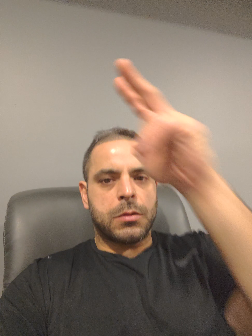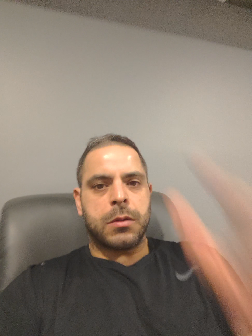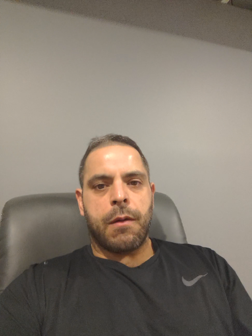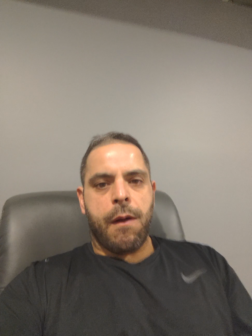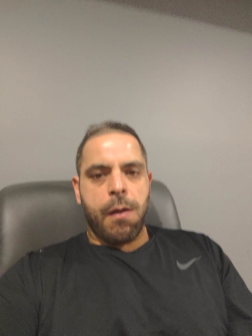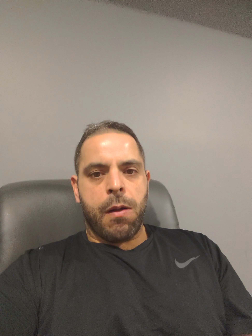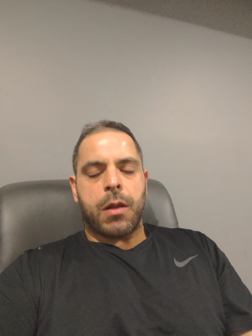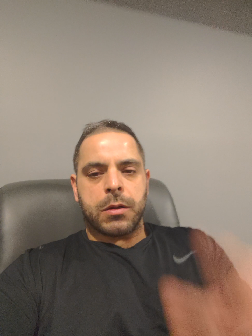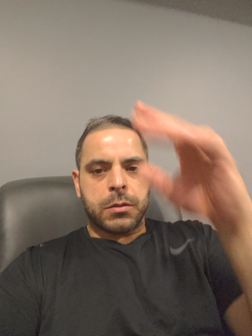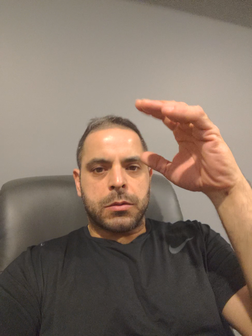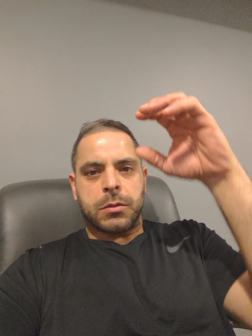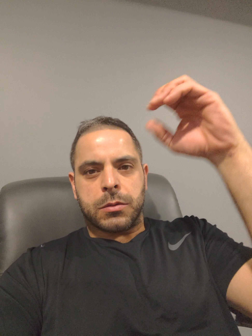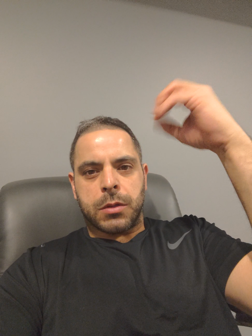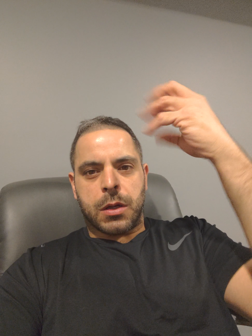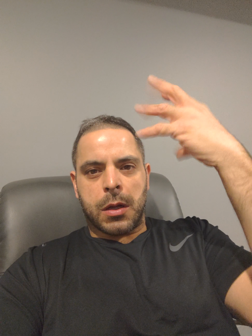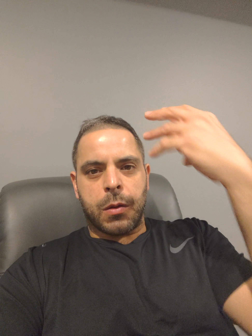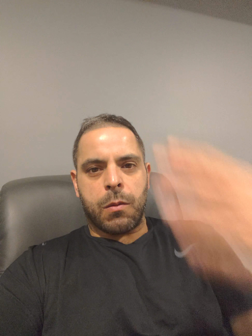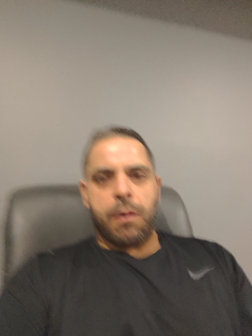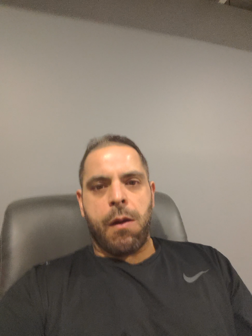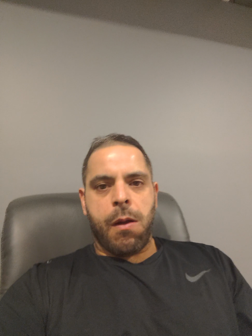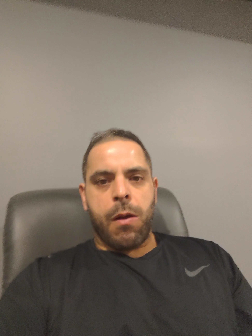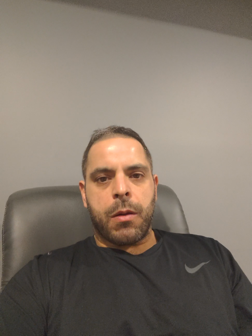shower